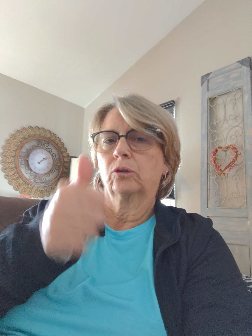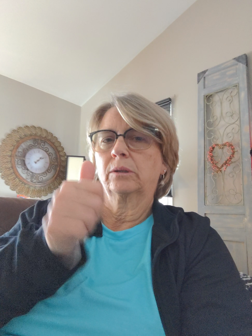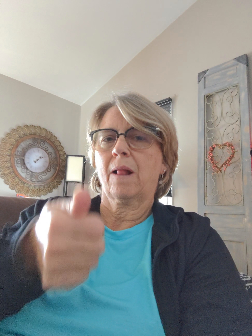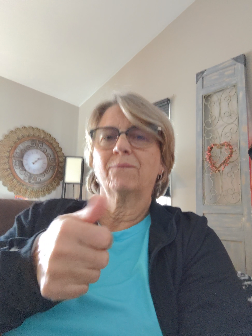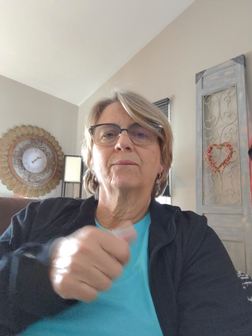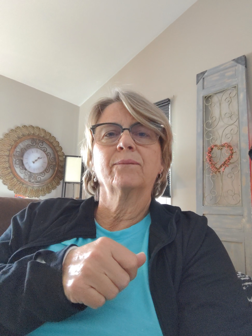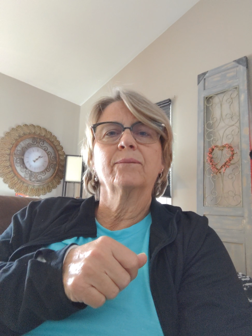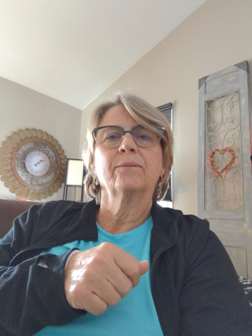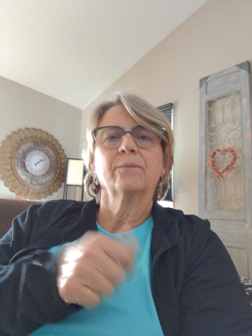yourself